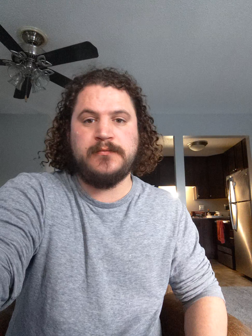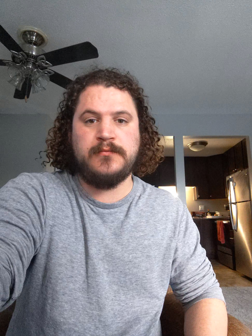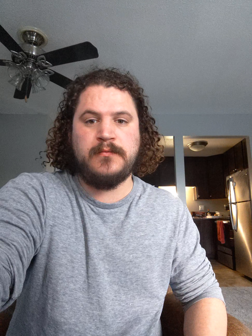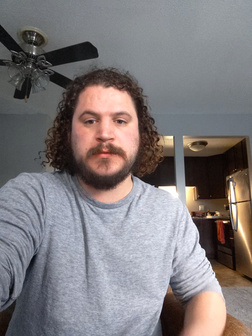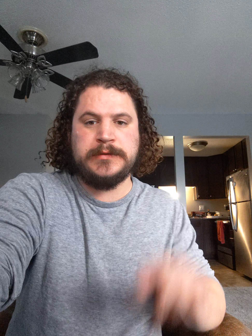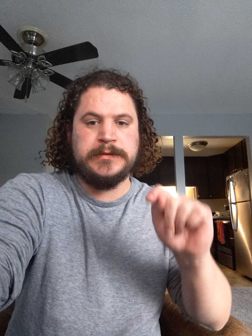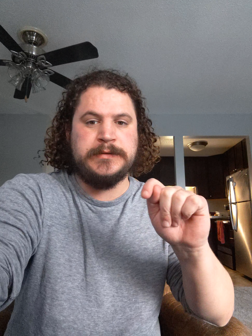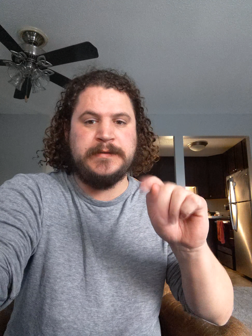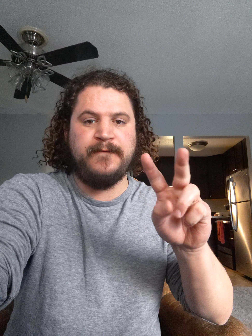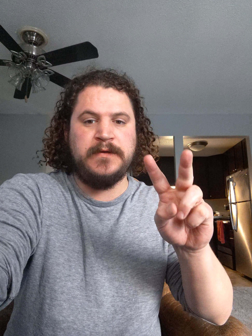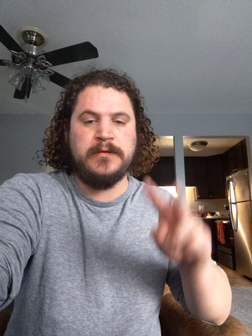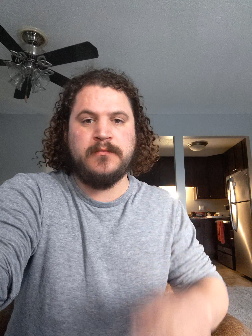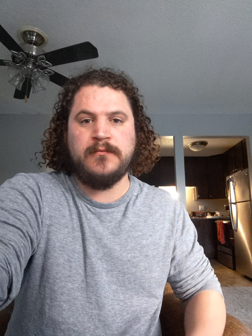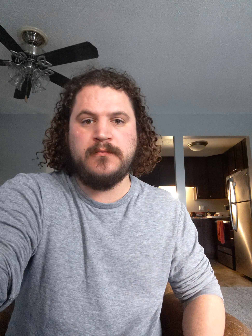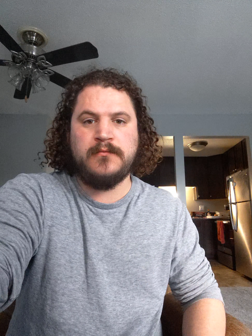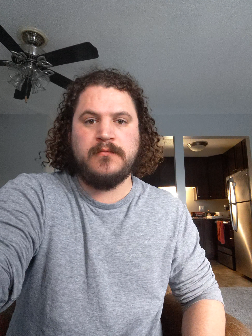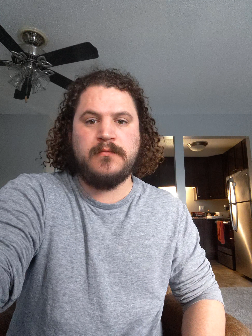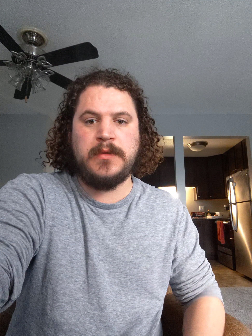TV